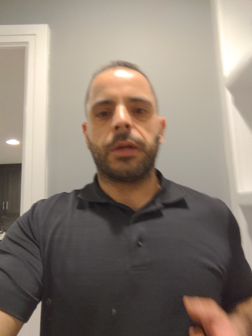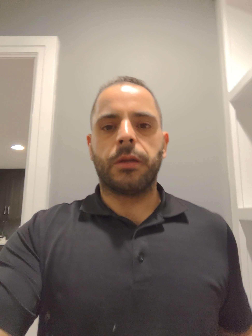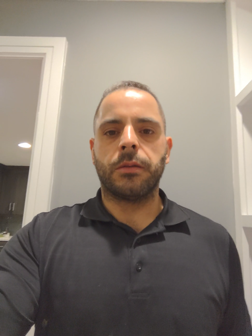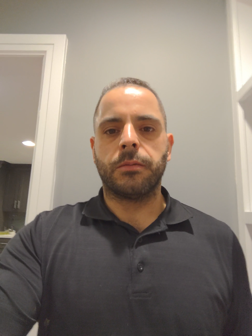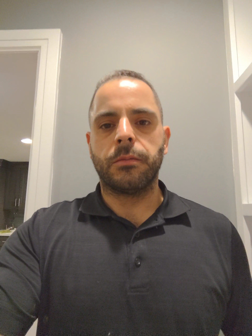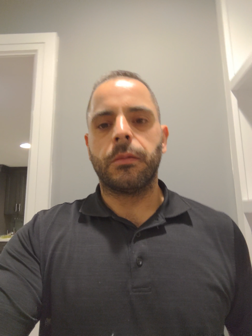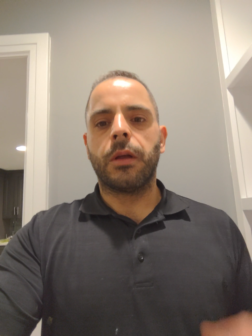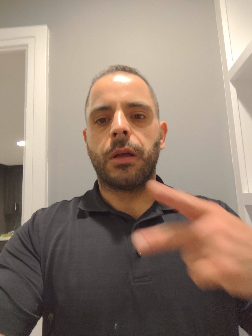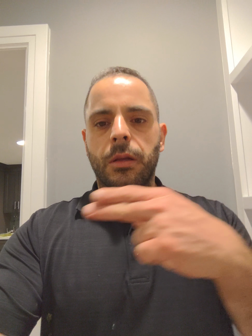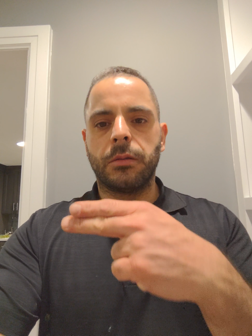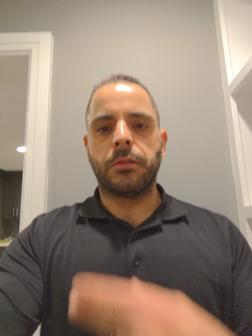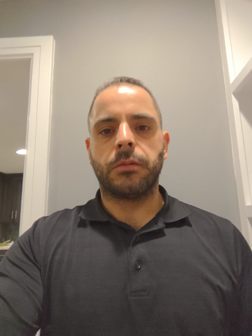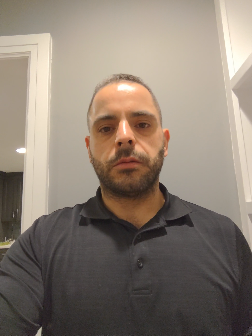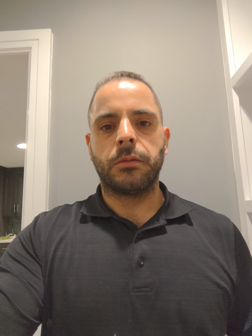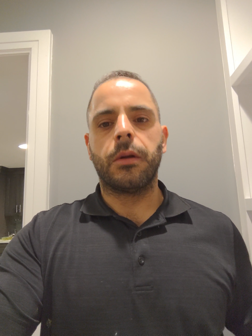cut